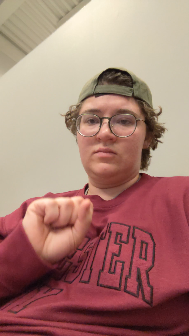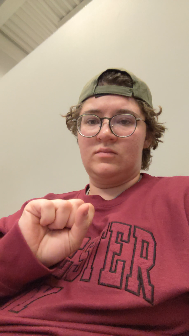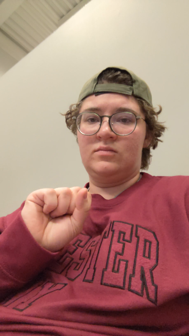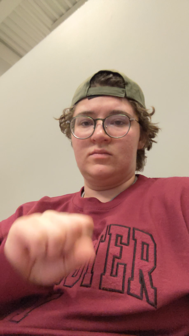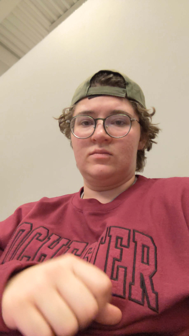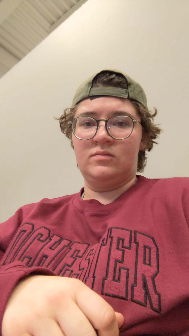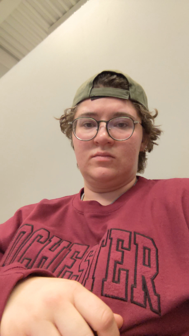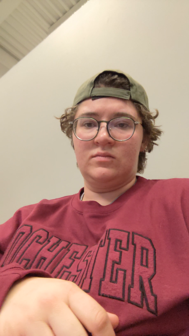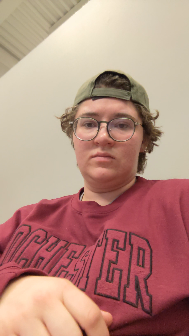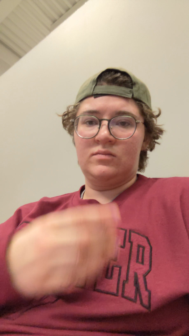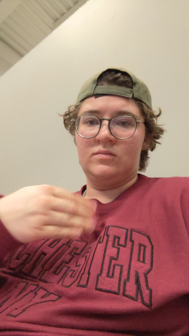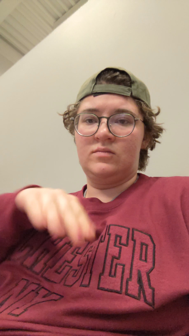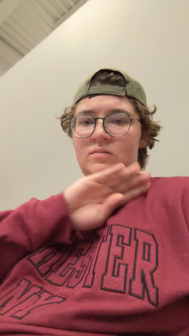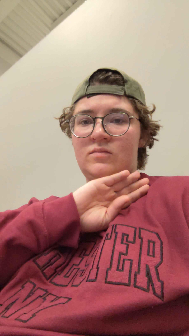scarf